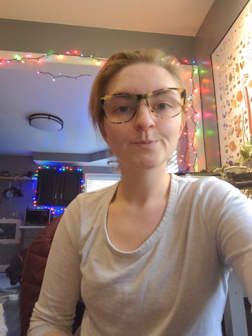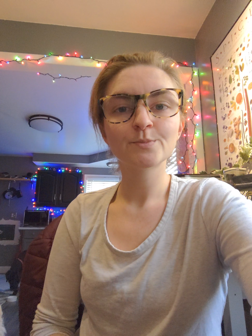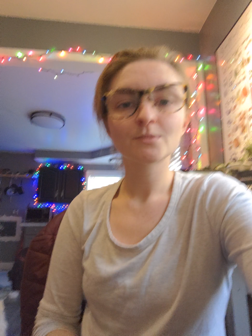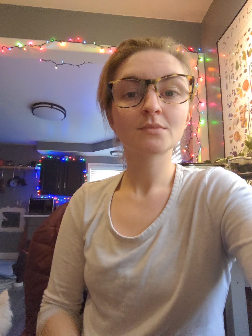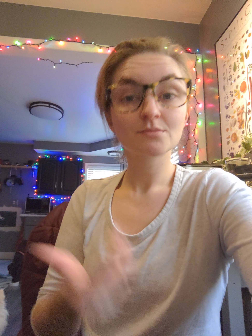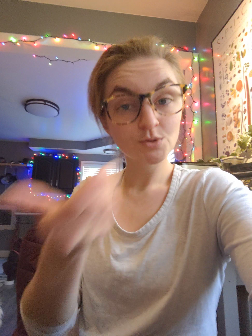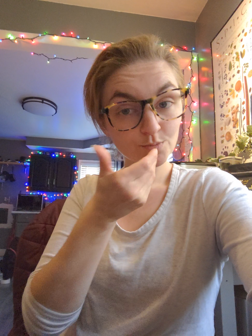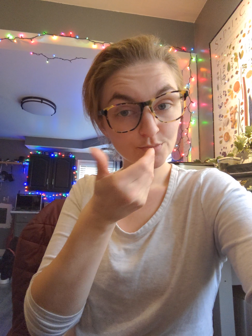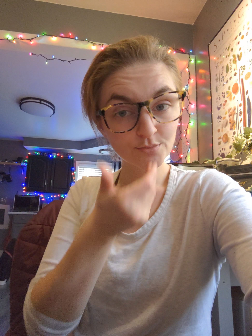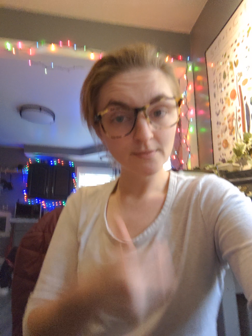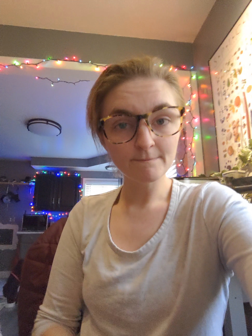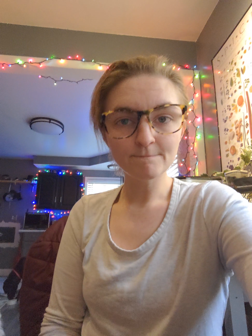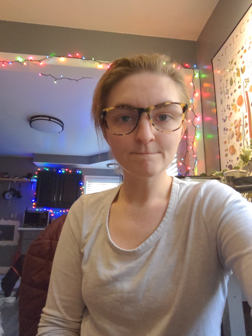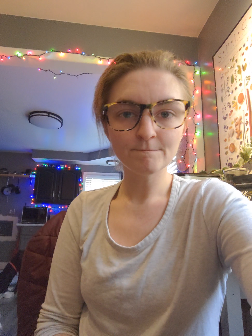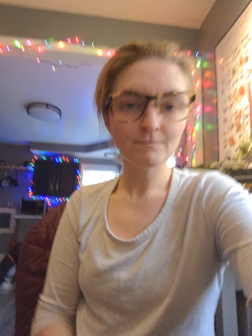pizza